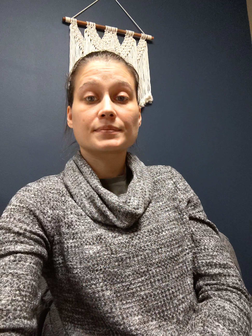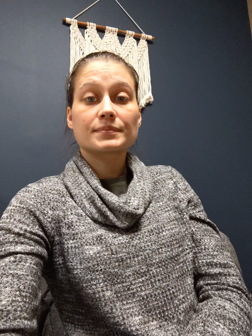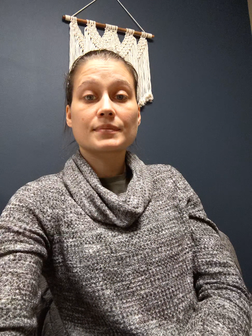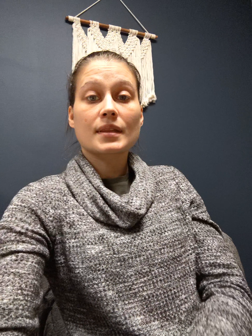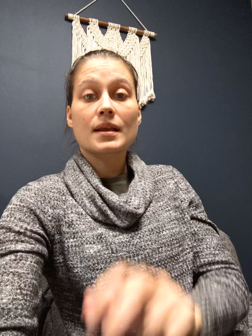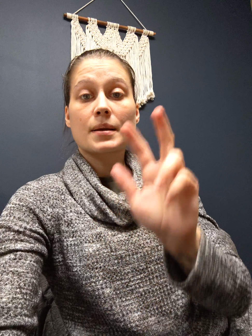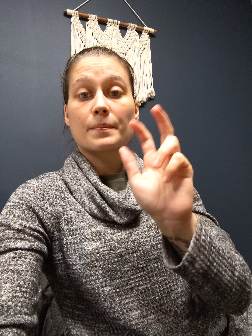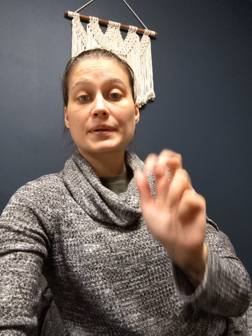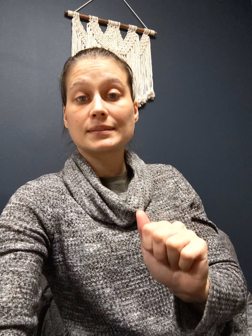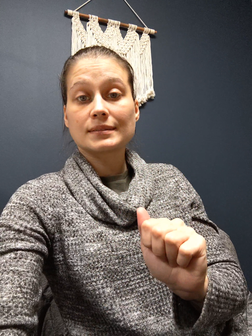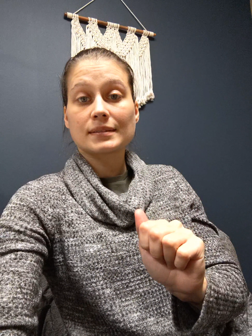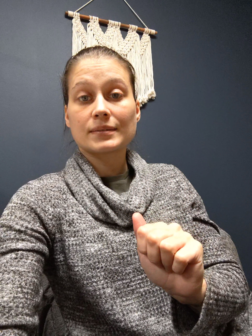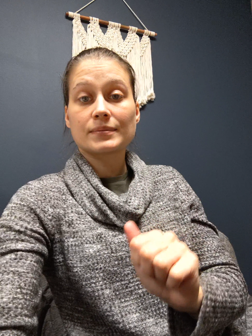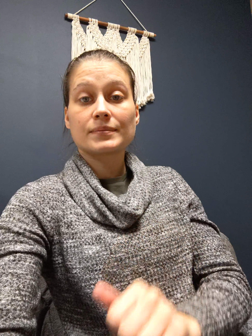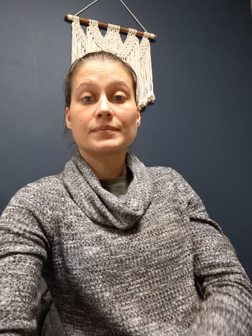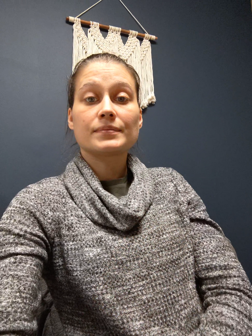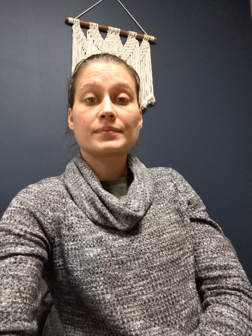pizza